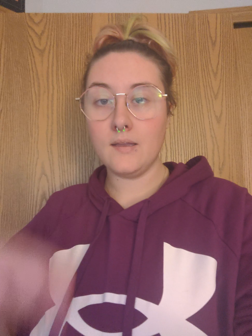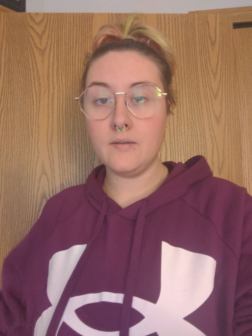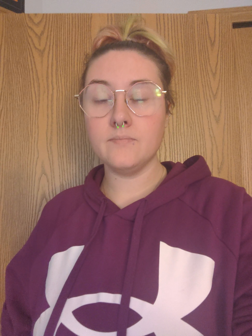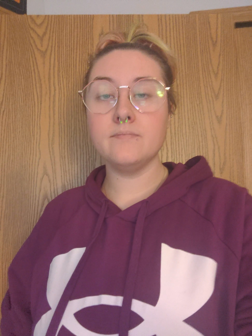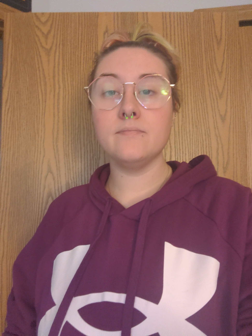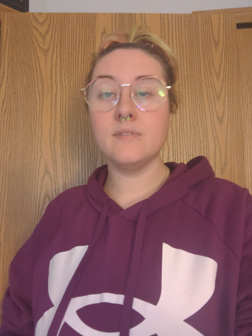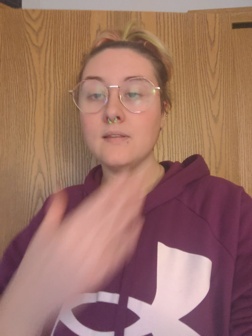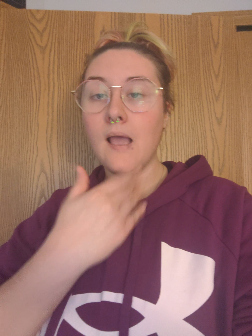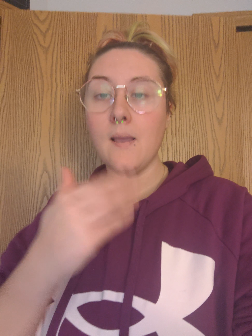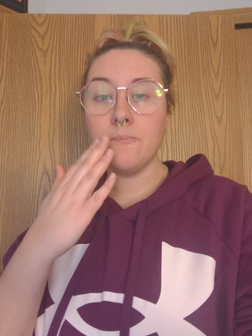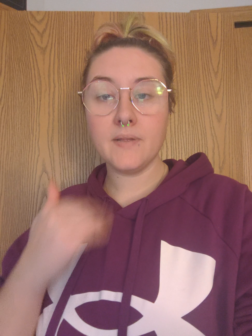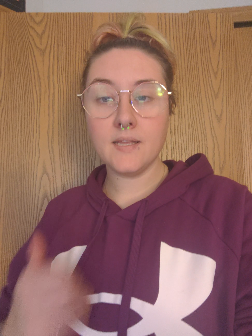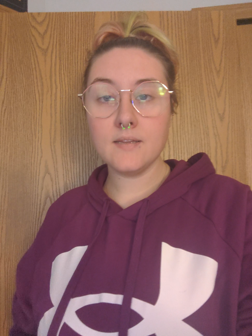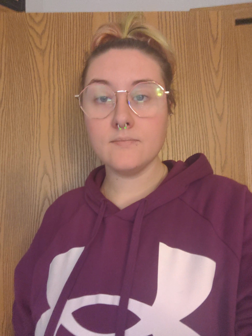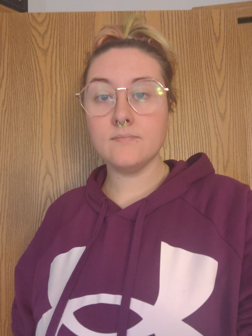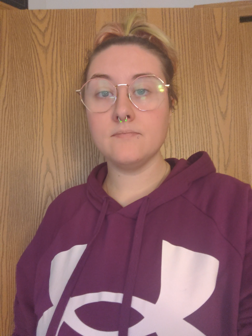napkin